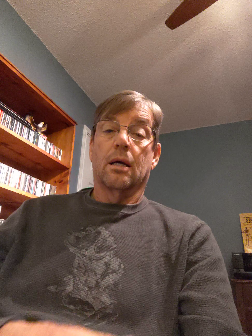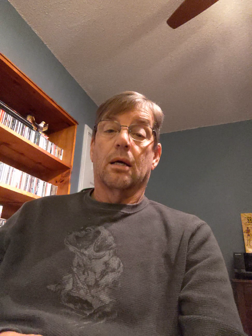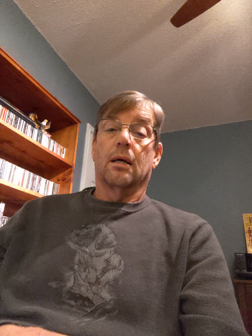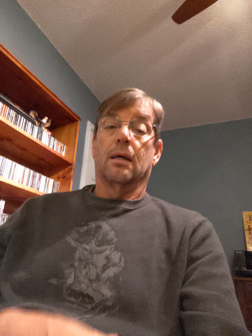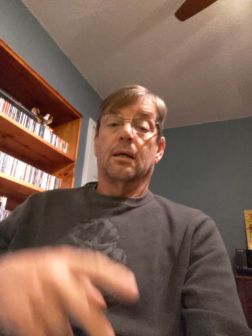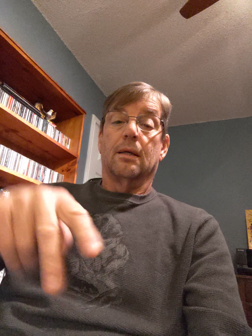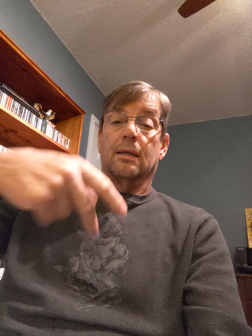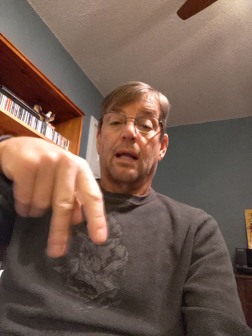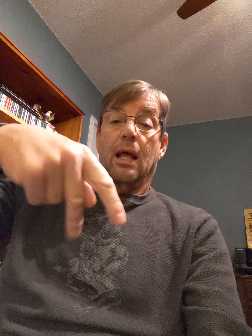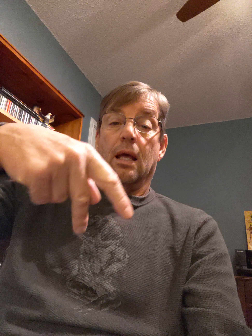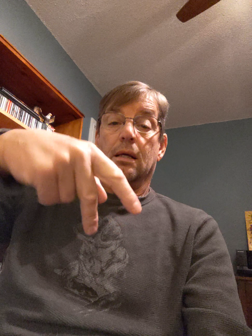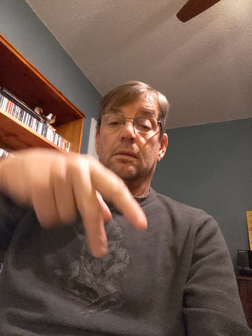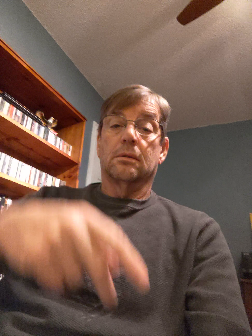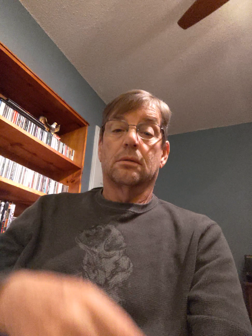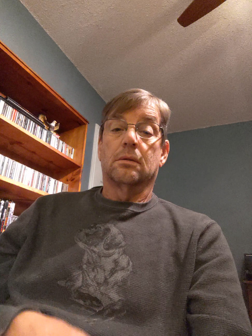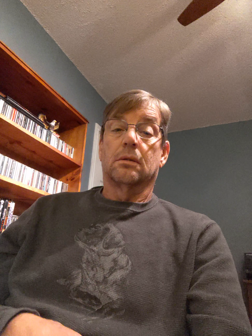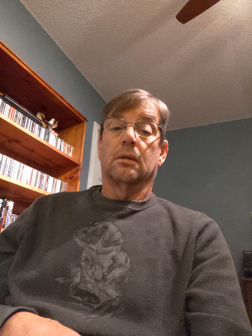dance